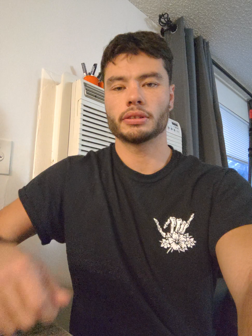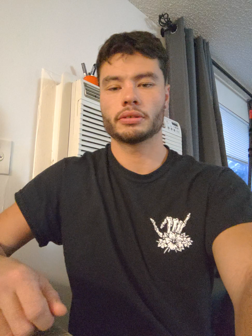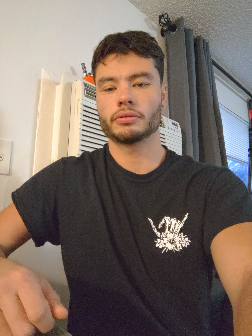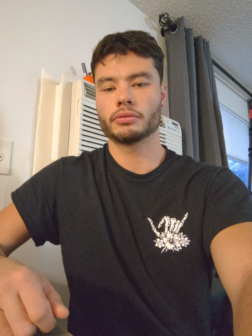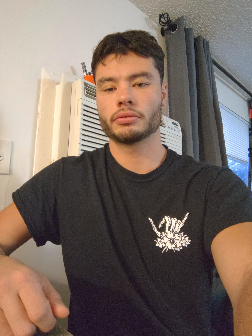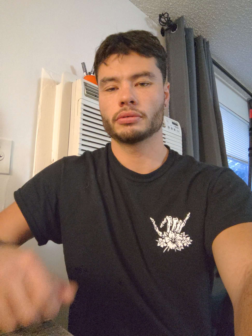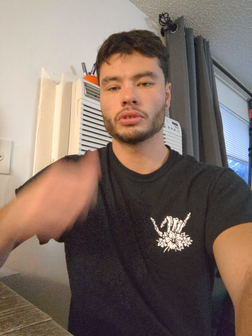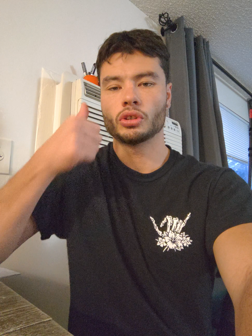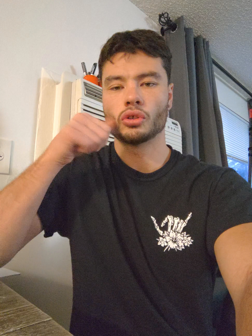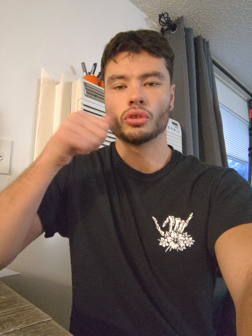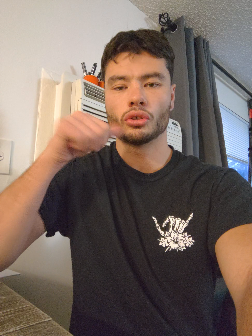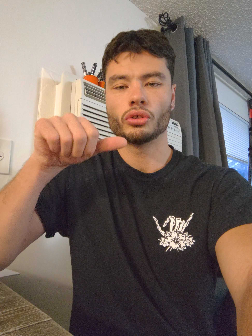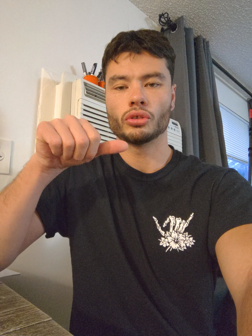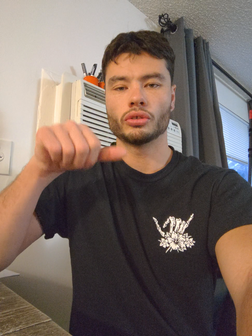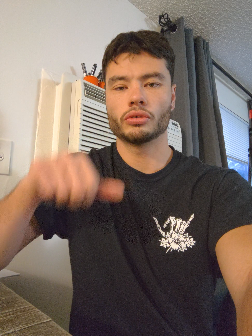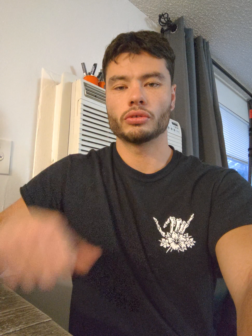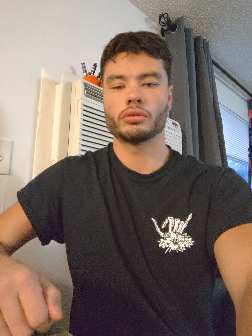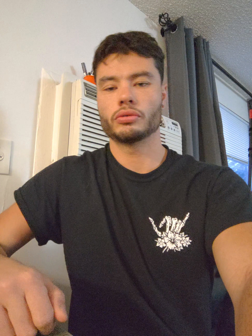girl